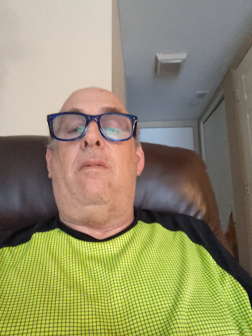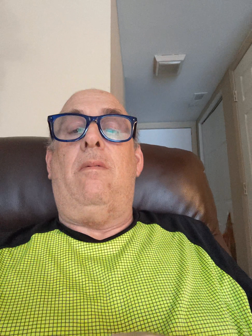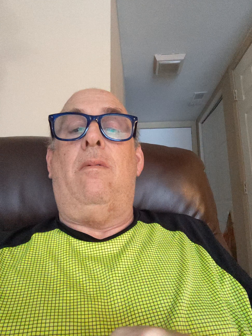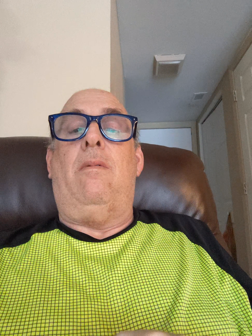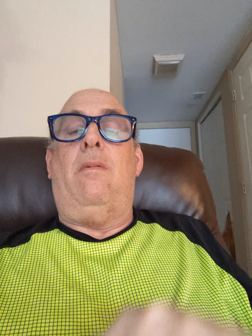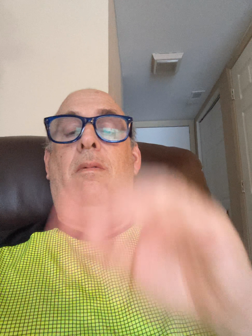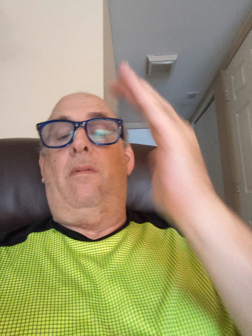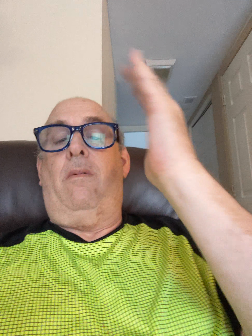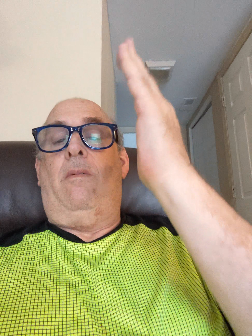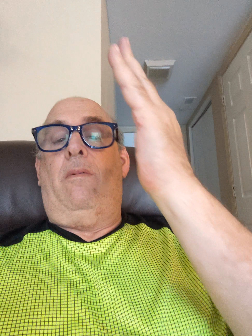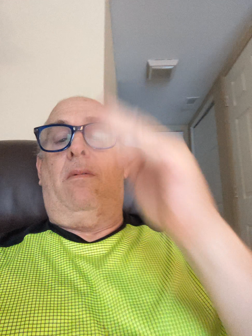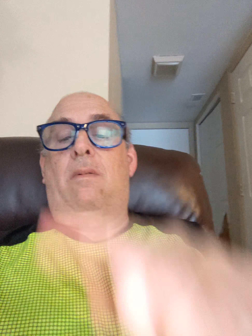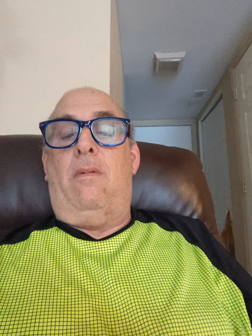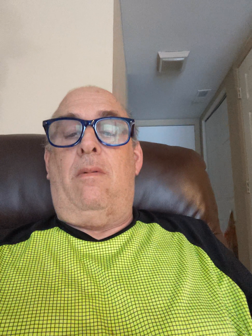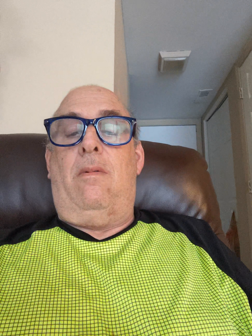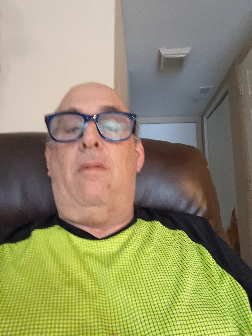tree